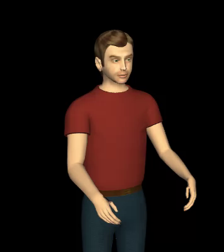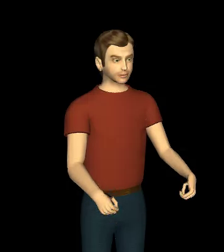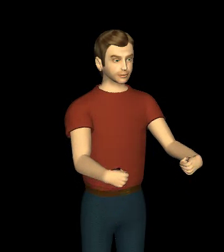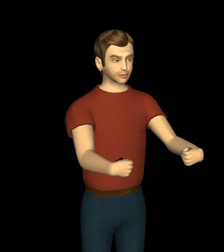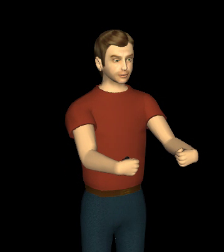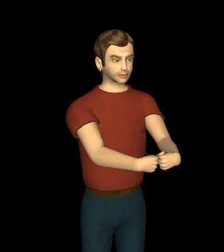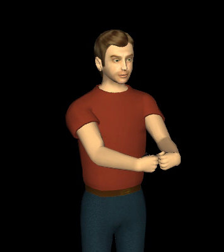حادث